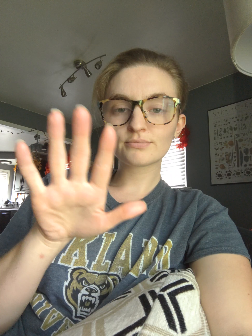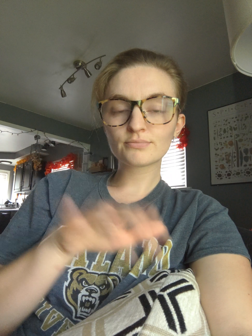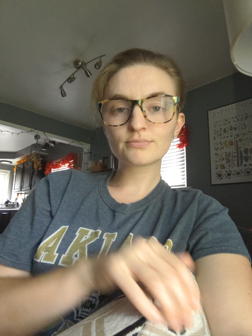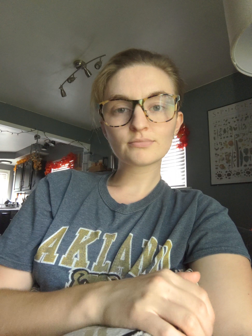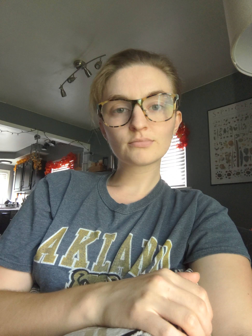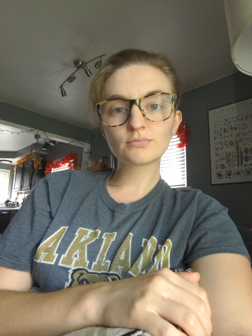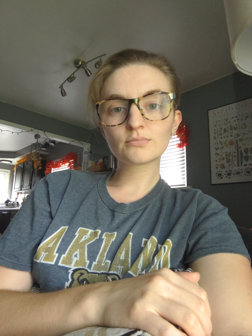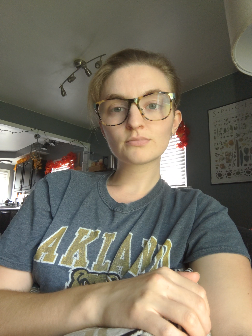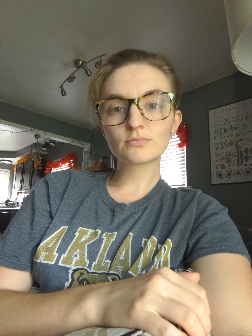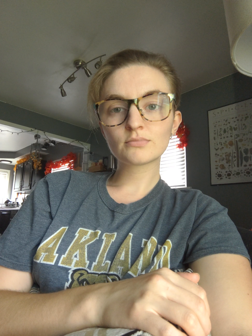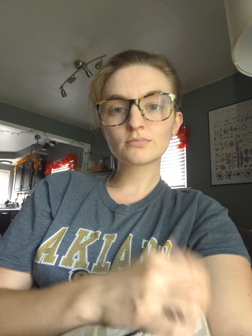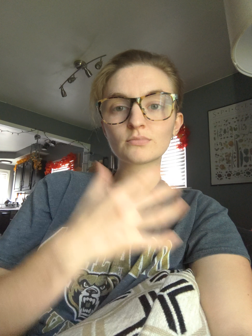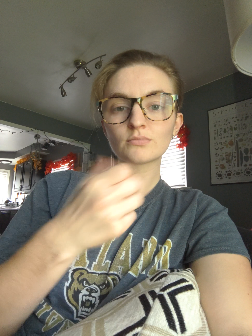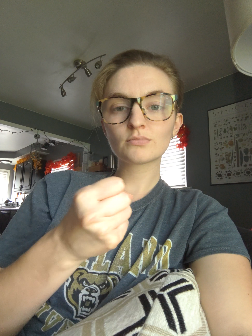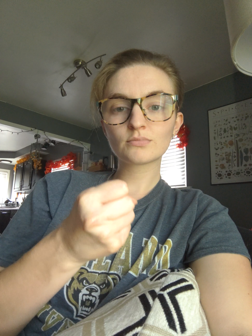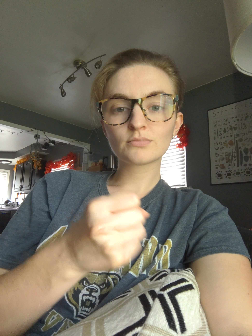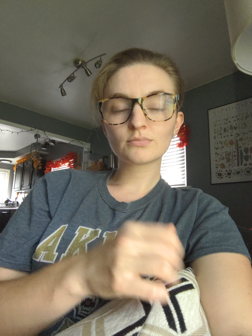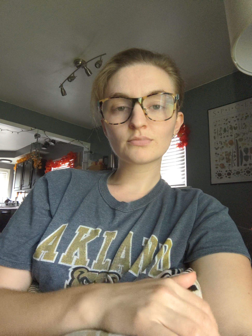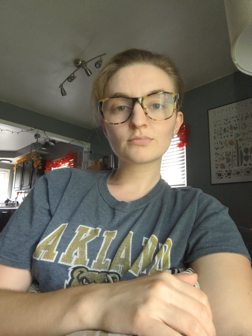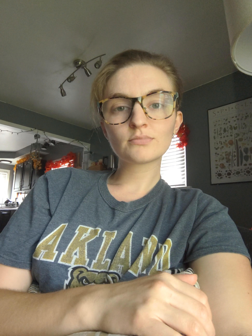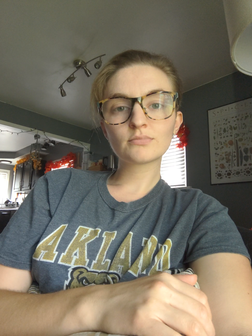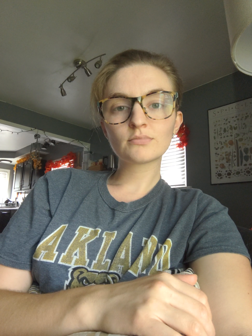get